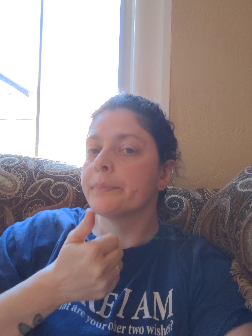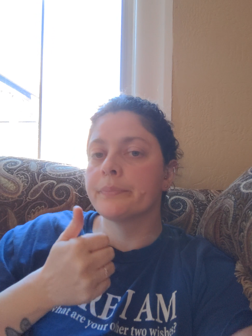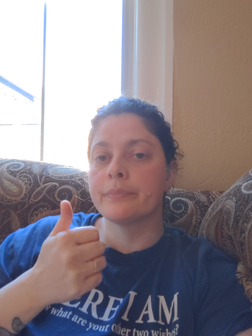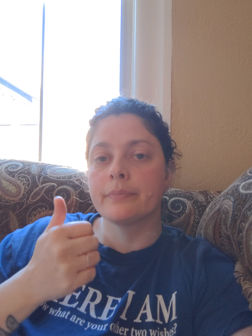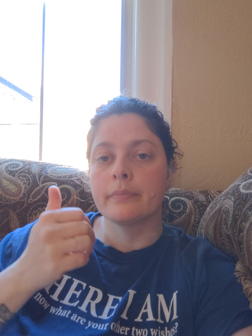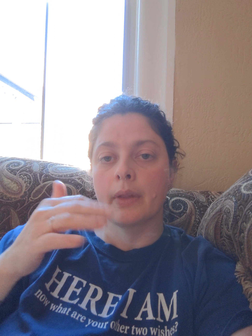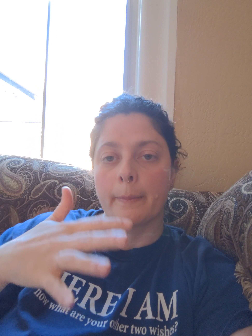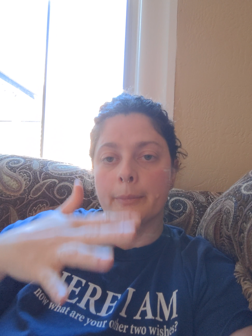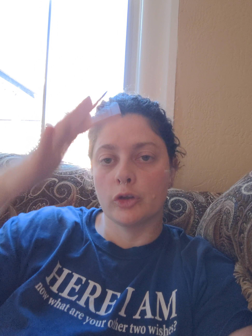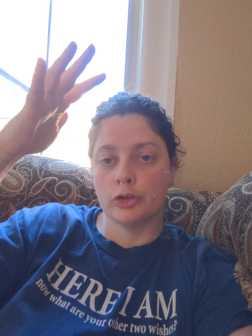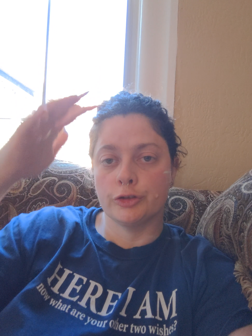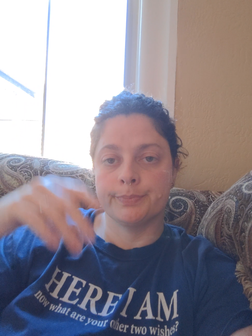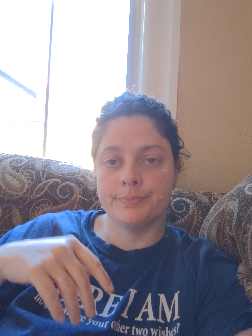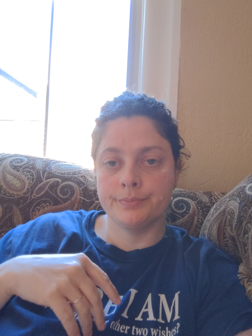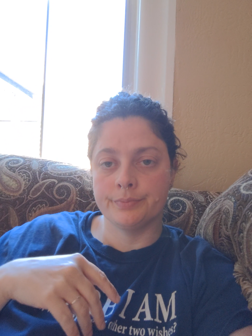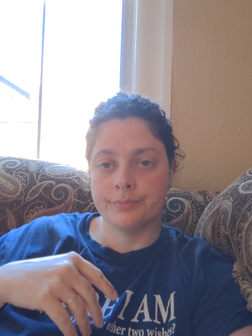helicopter